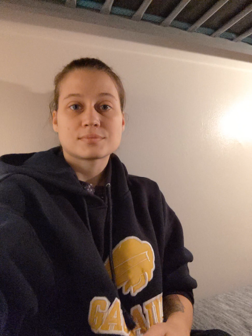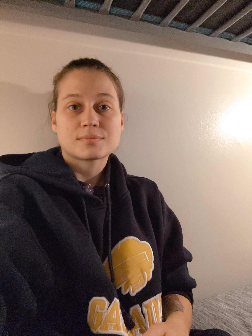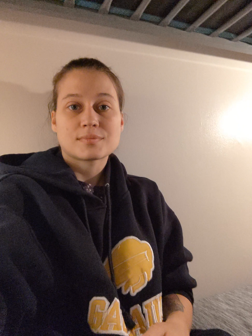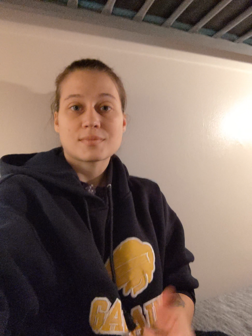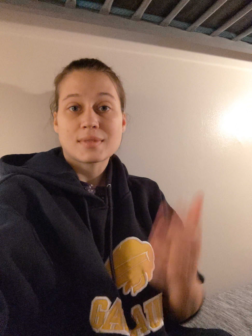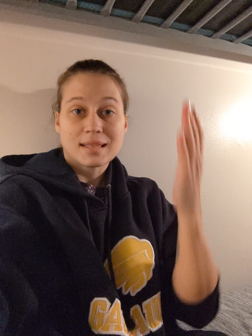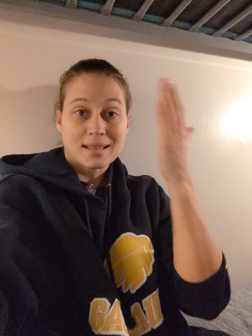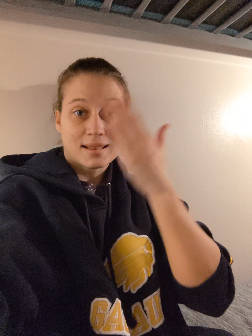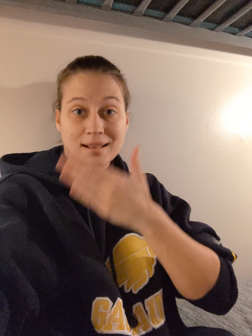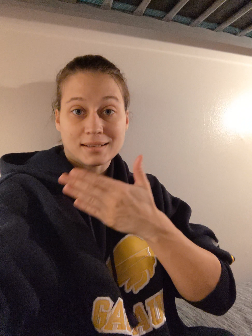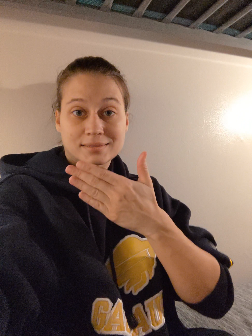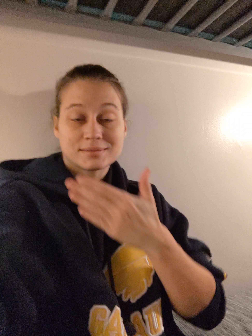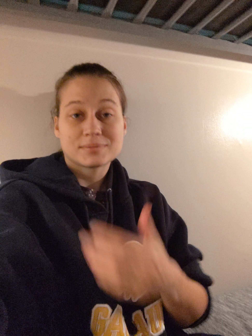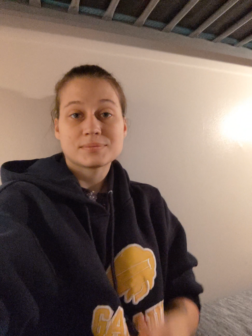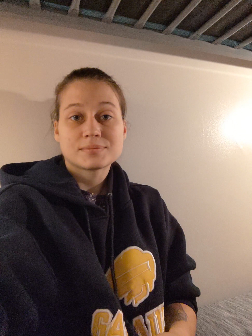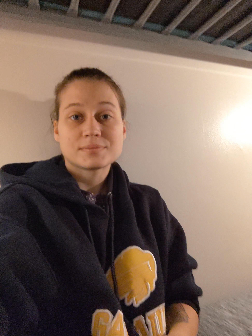night